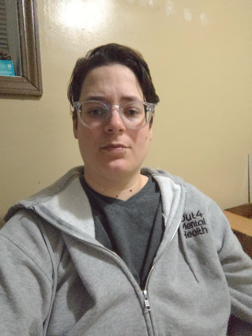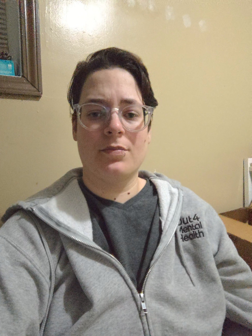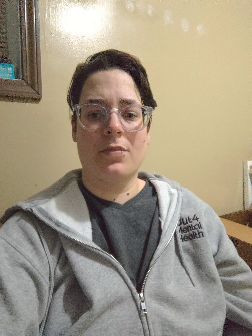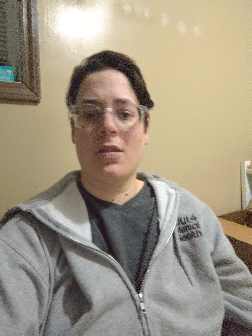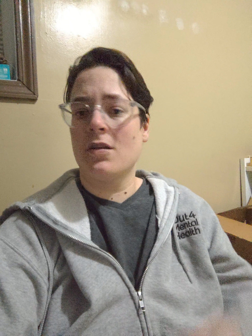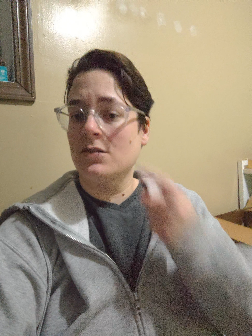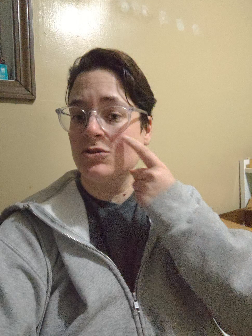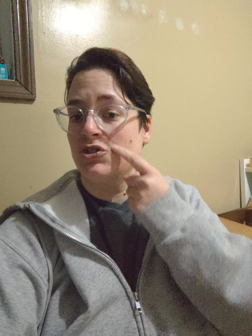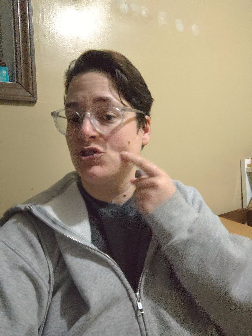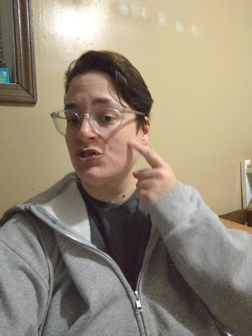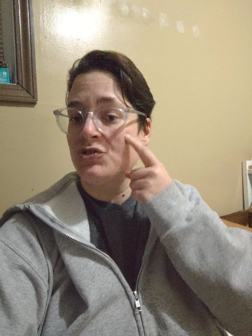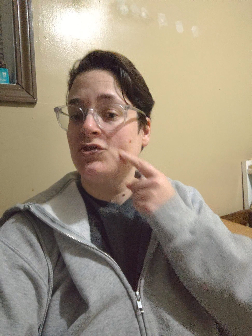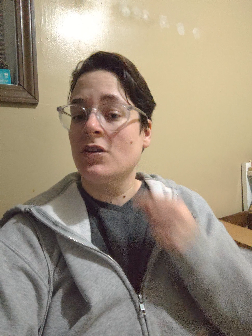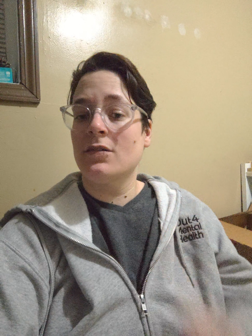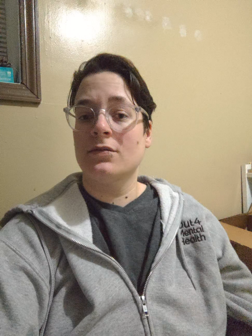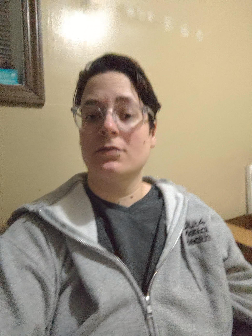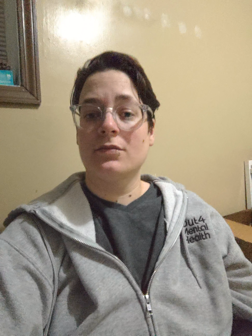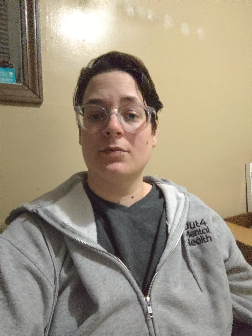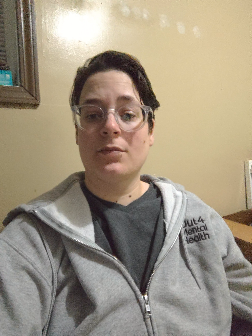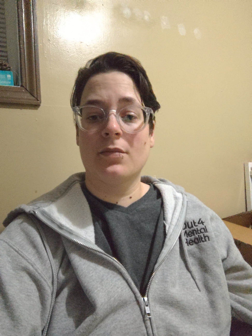cheek